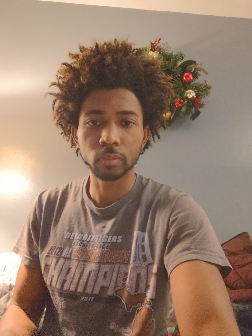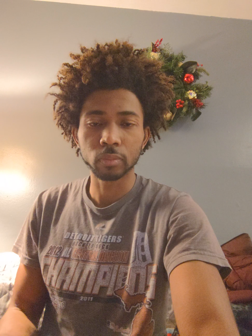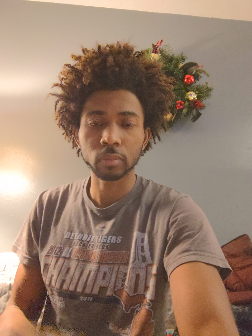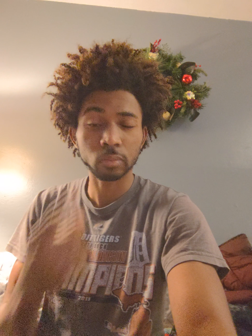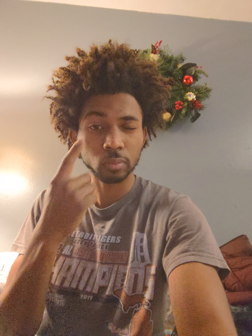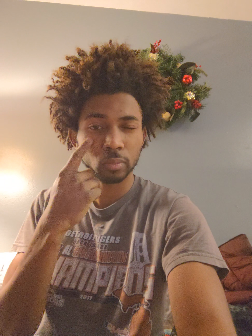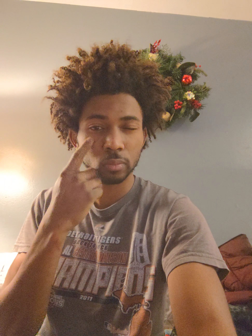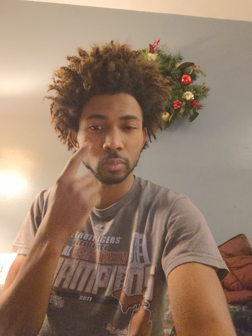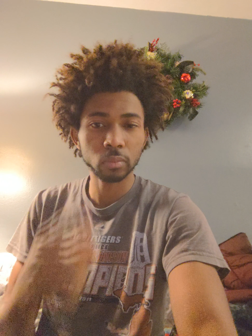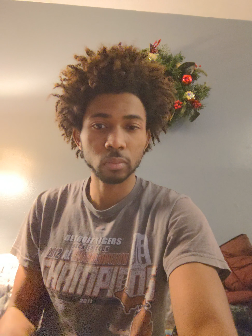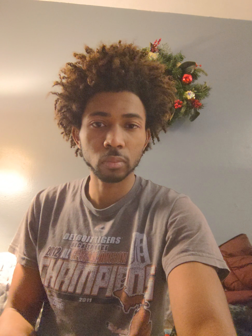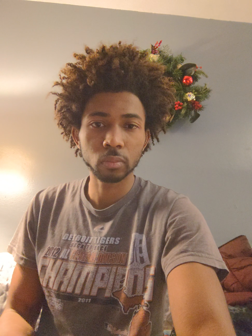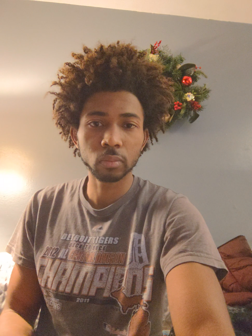eye